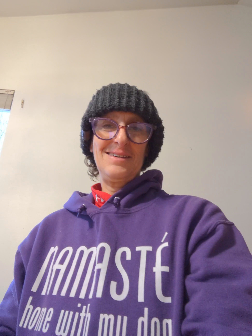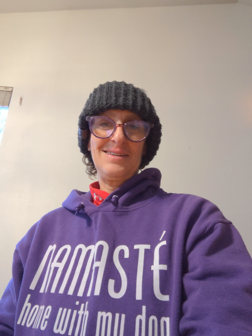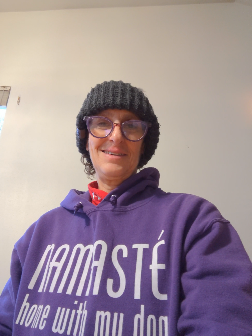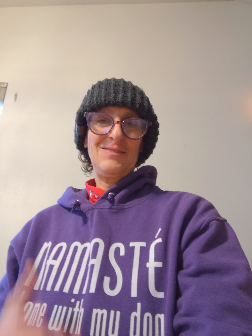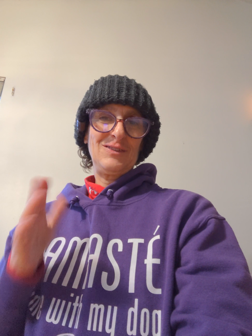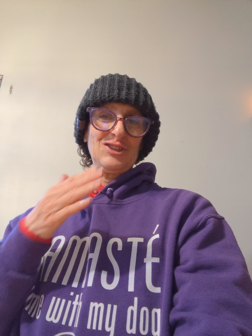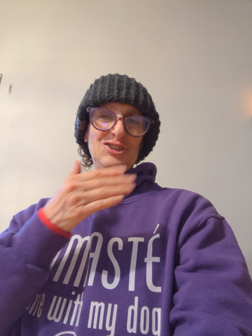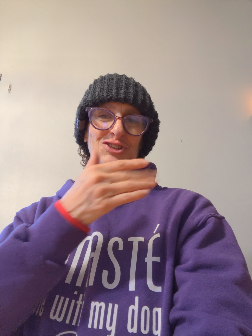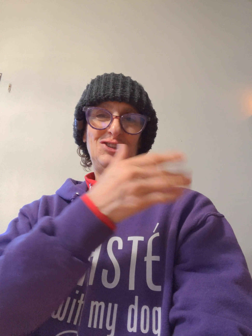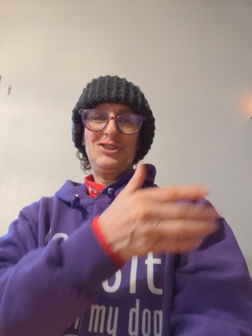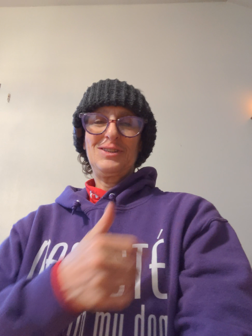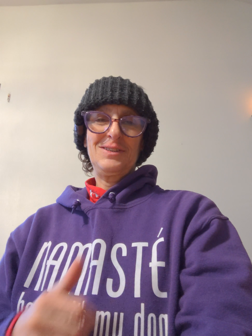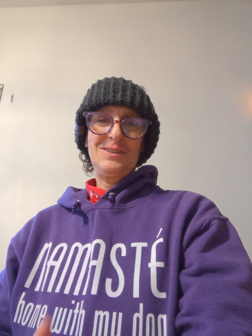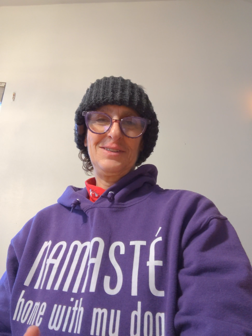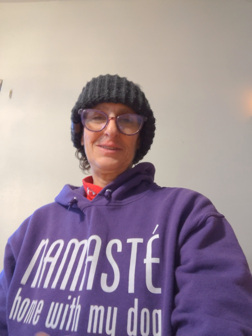fish